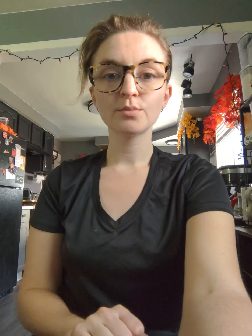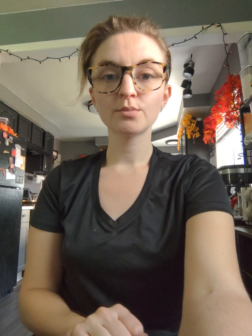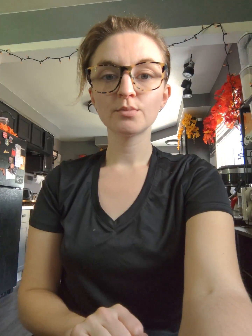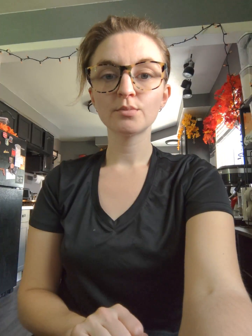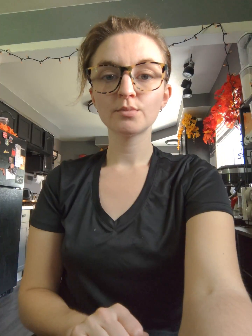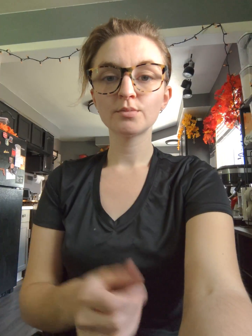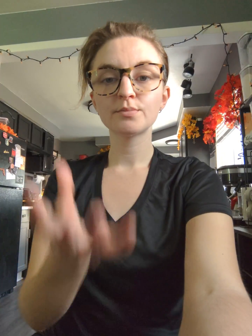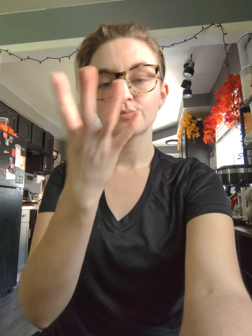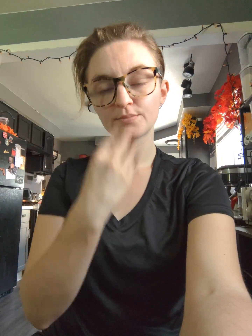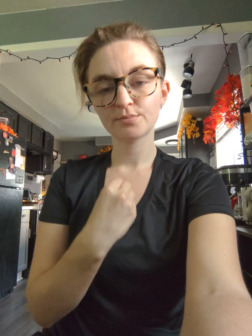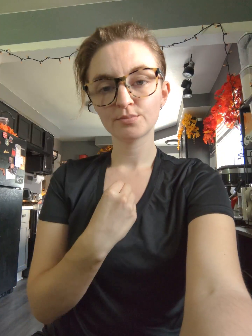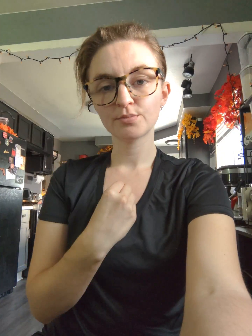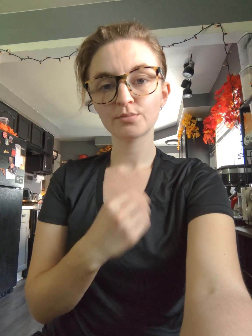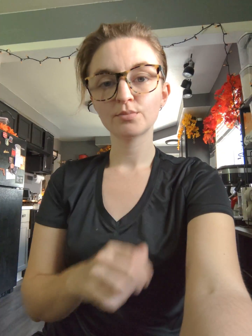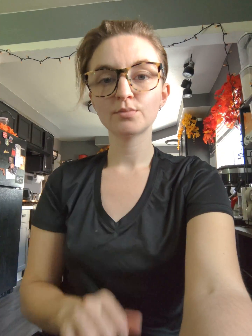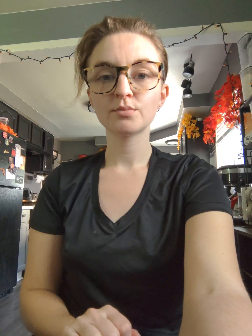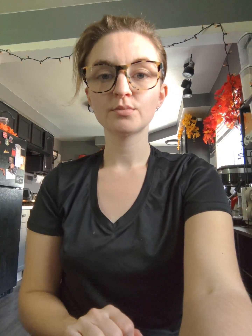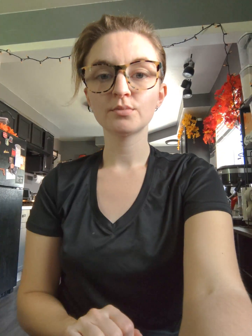asleep